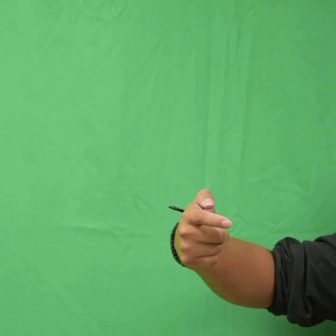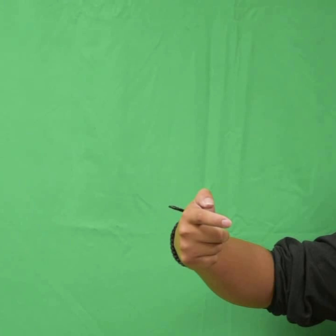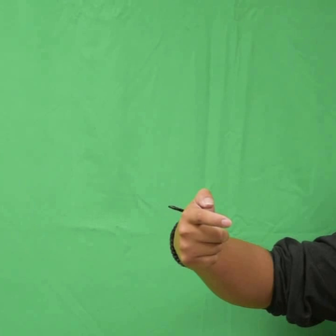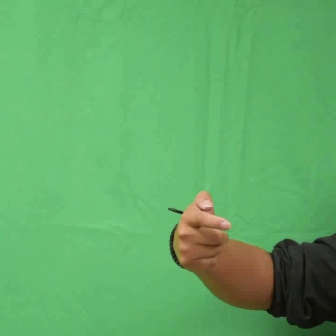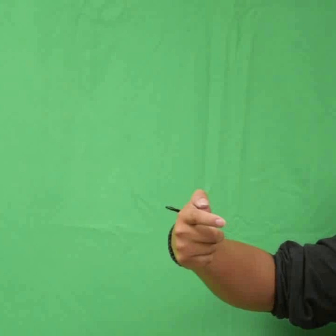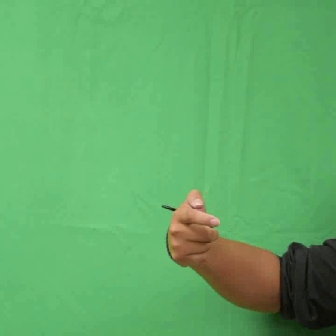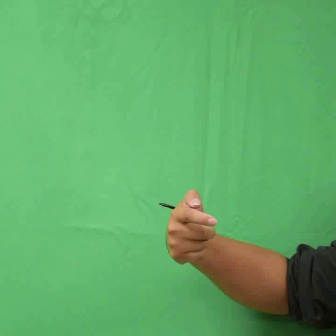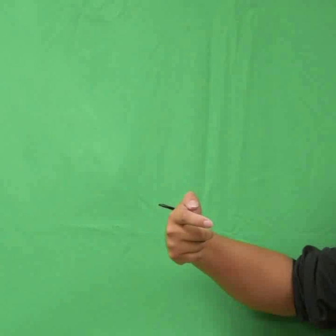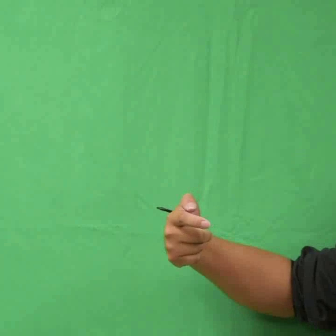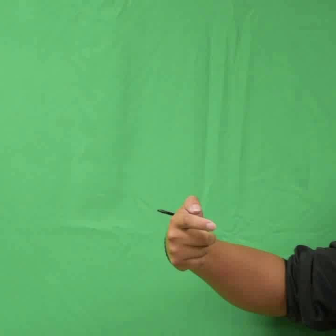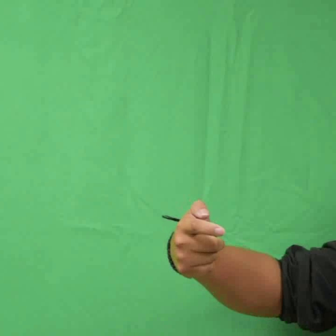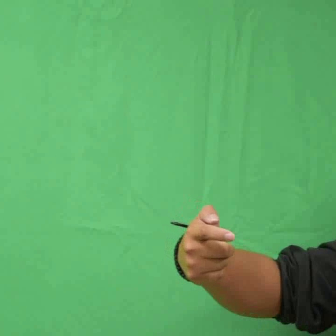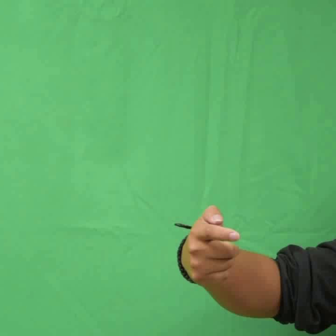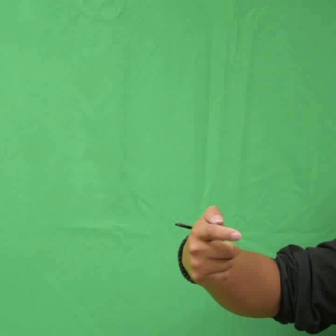X